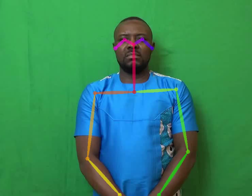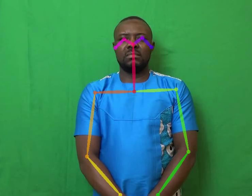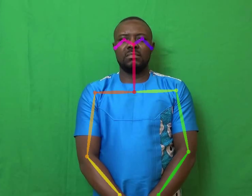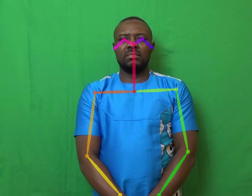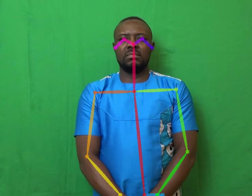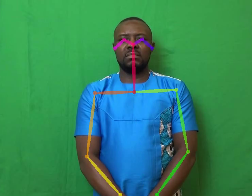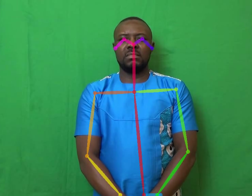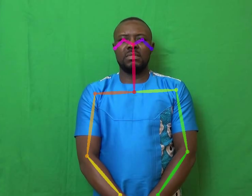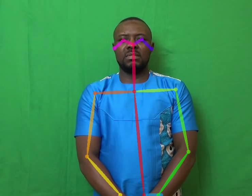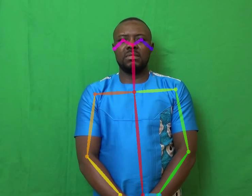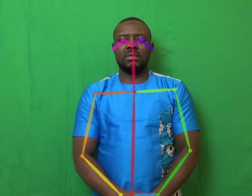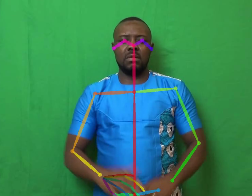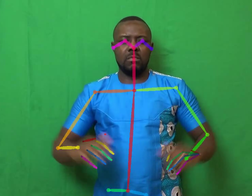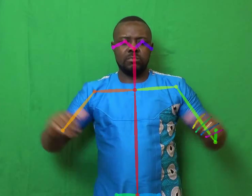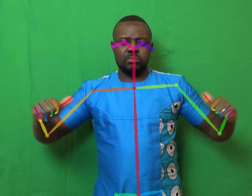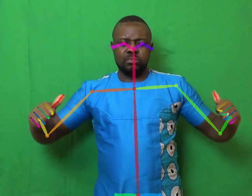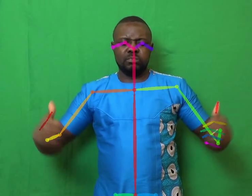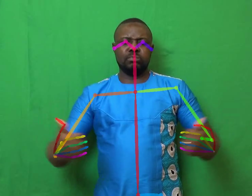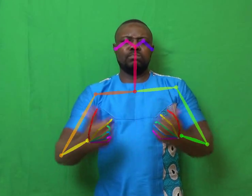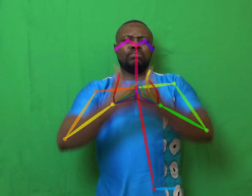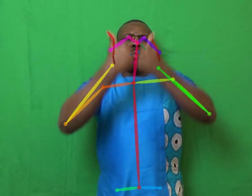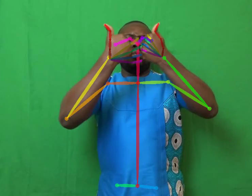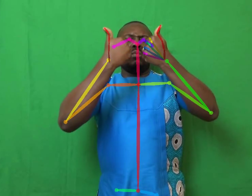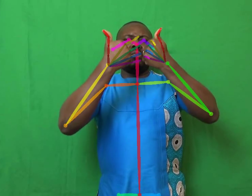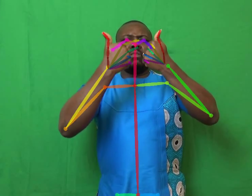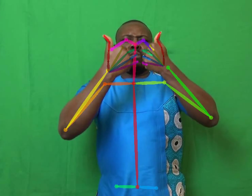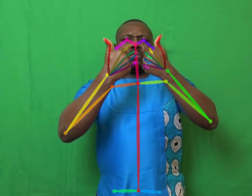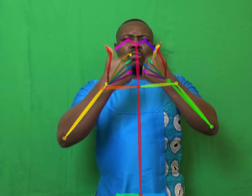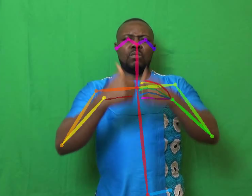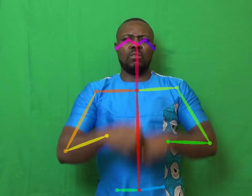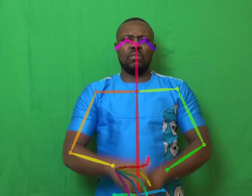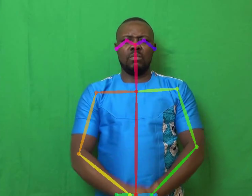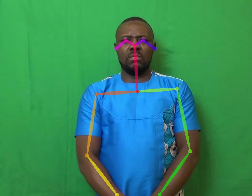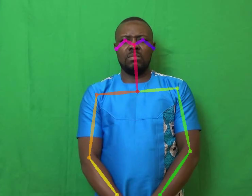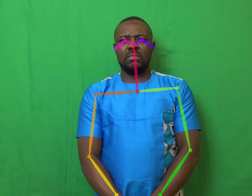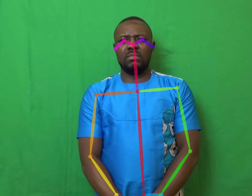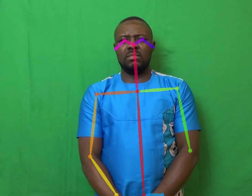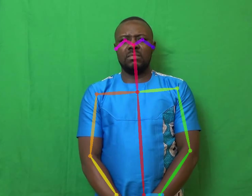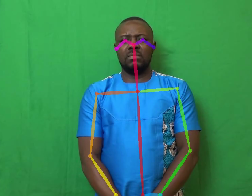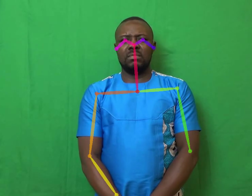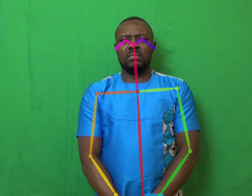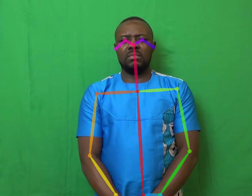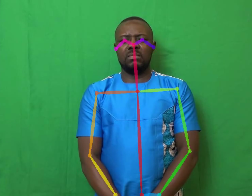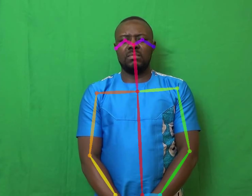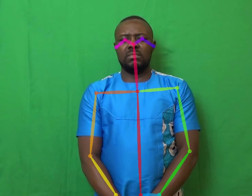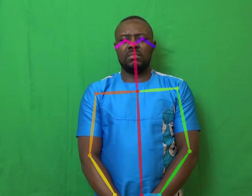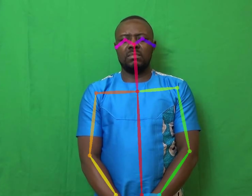accident